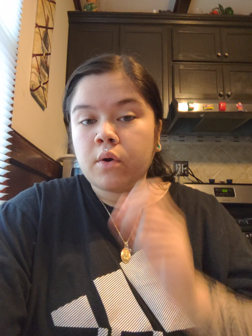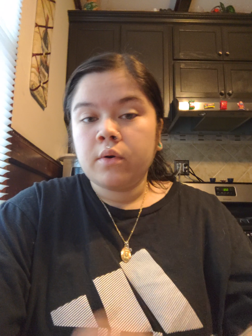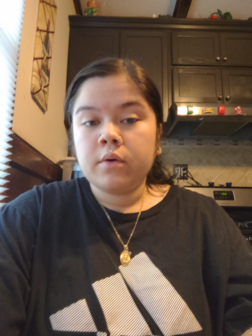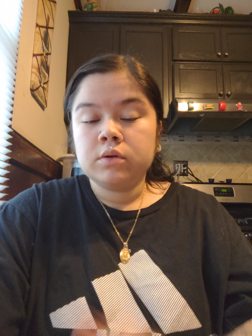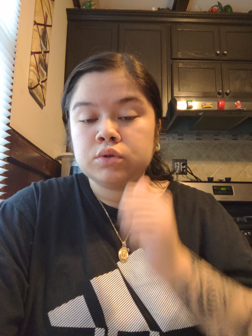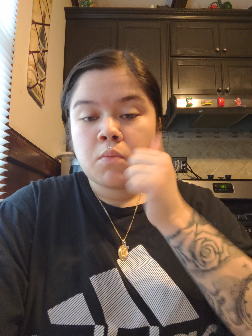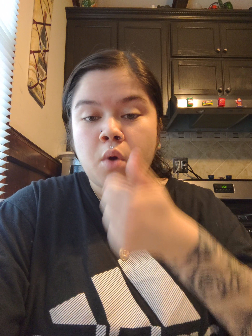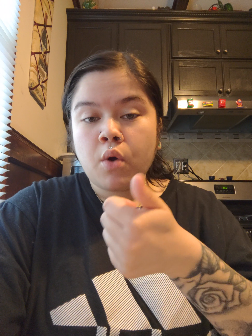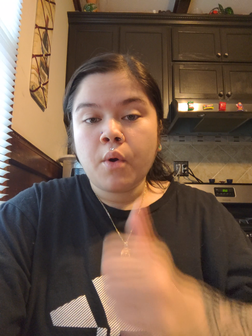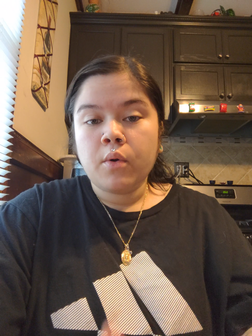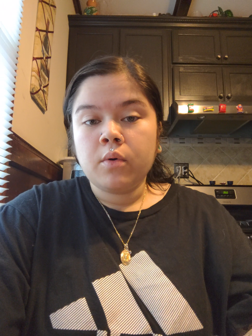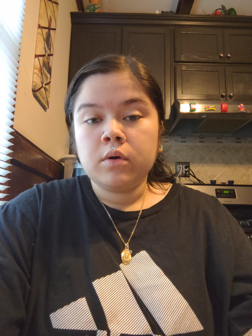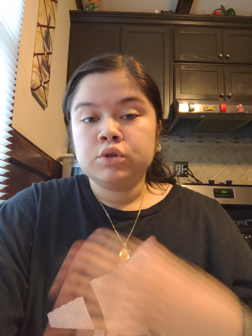tomorrow